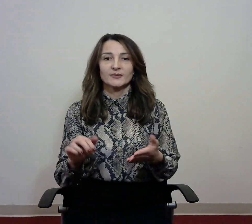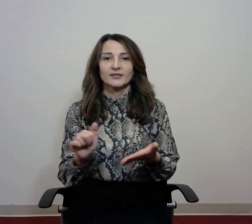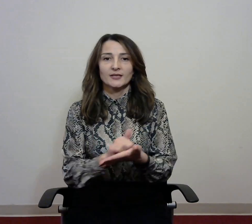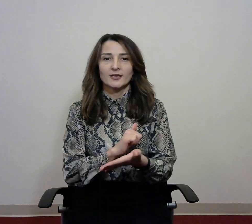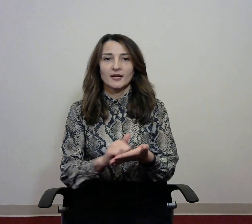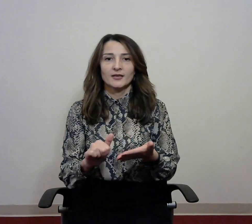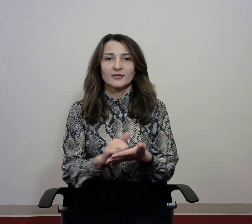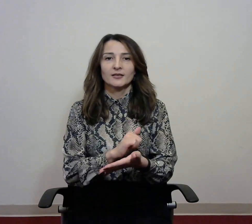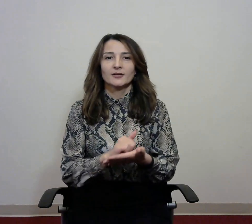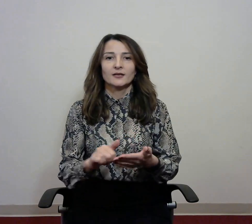sənəd